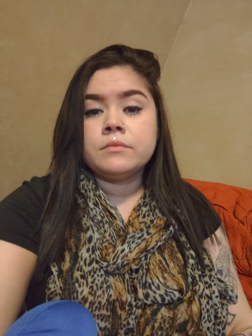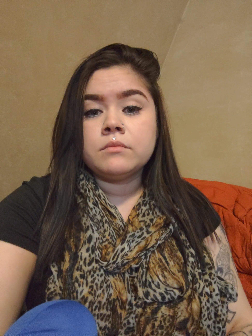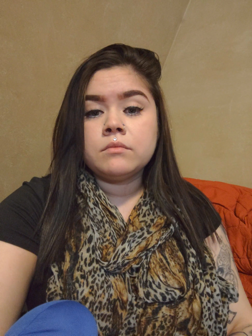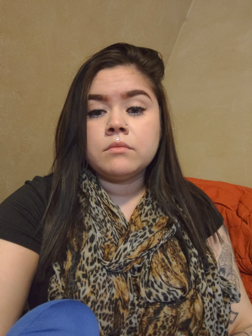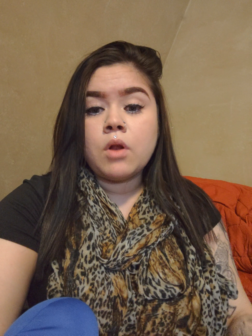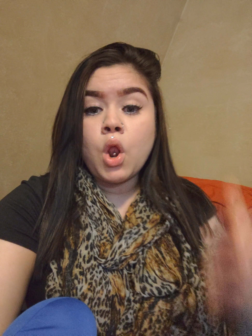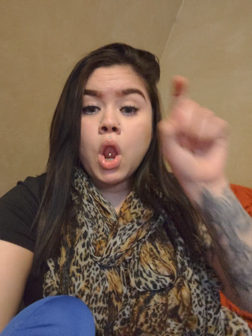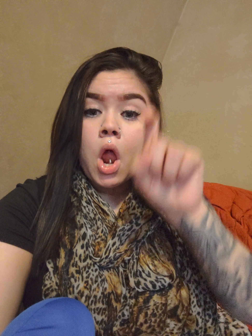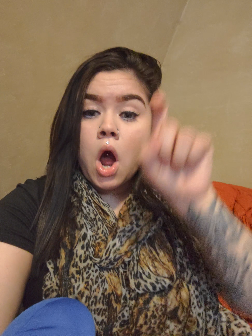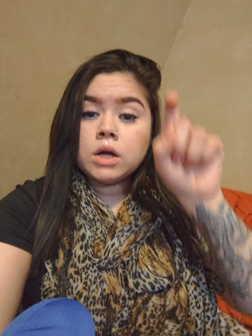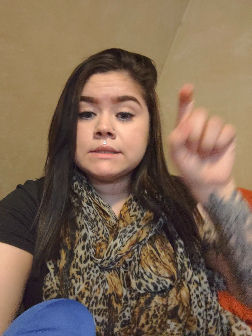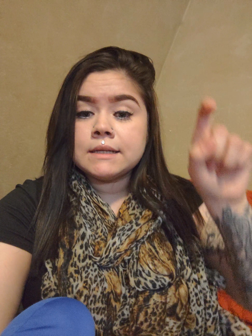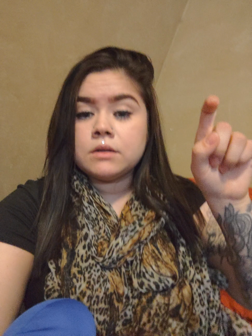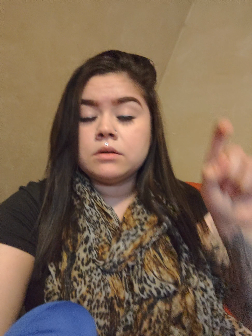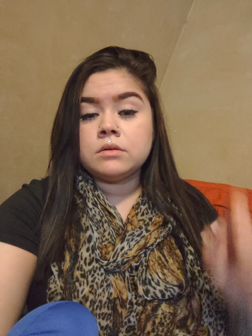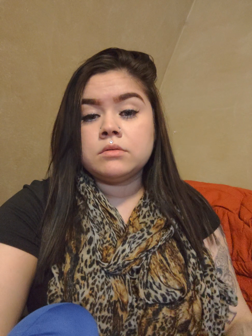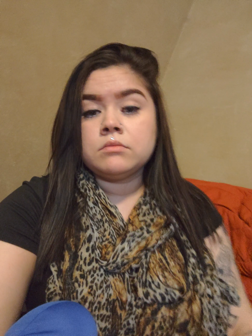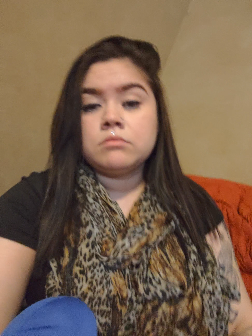closet